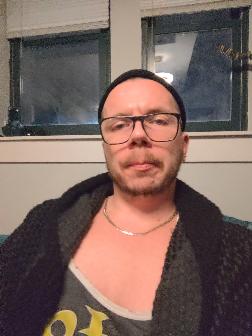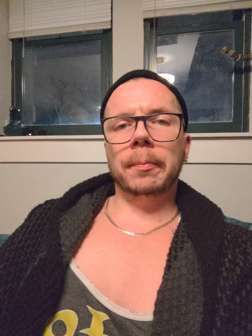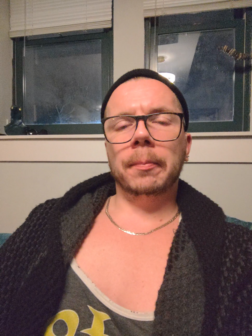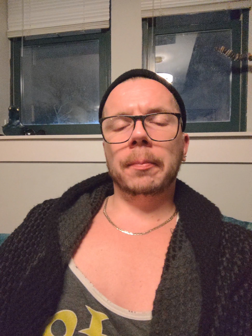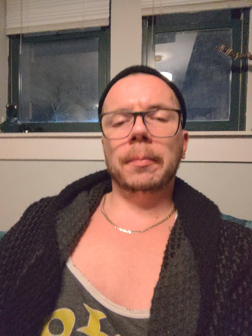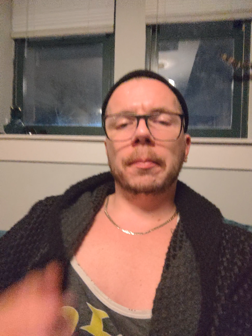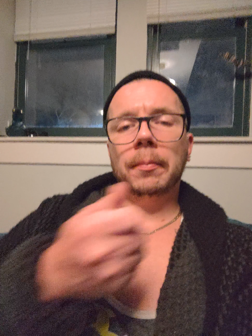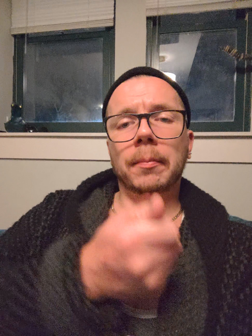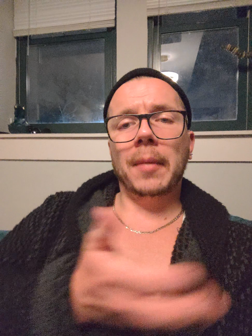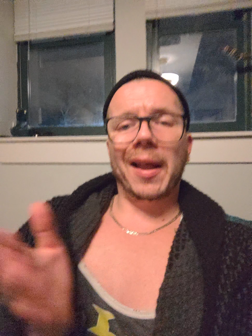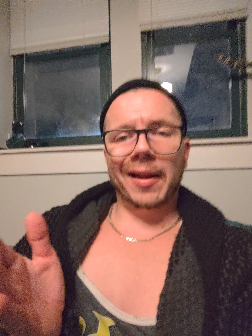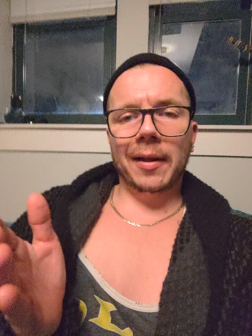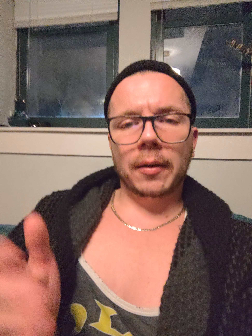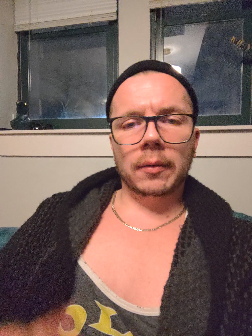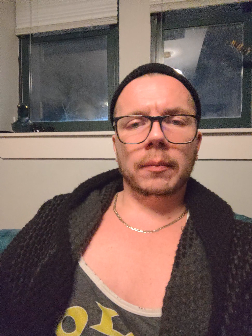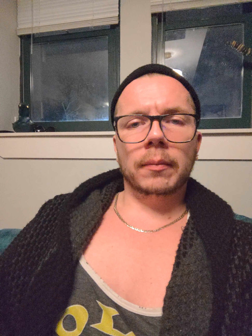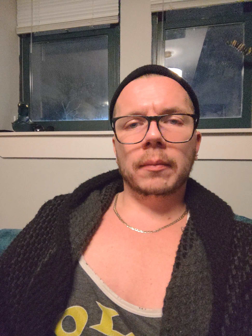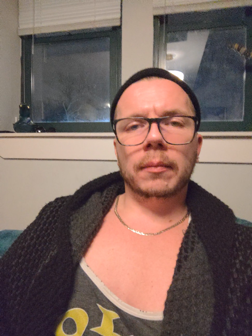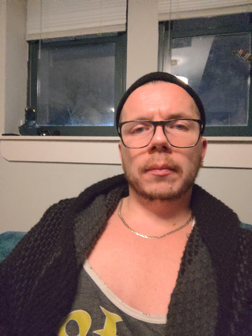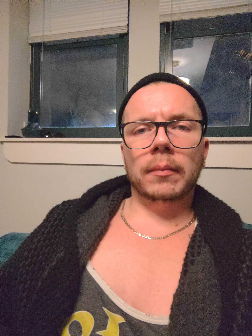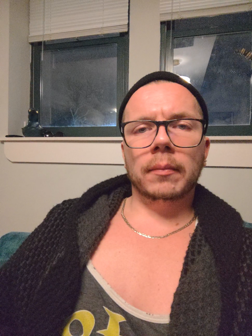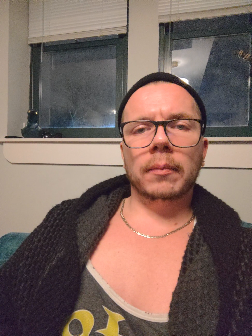any